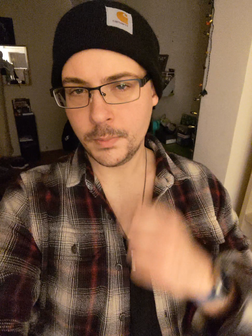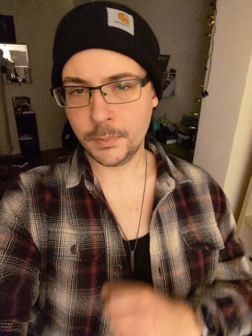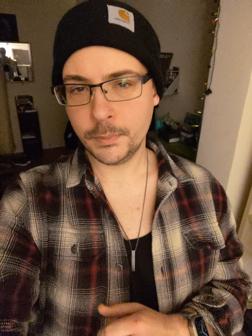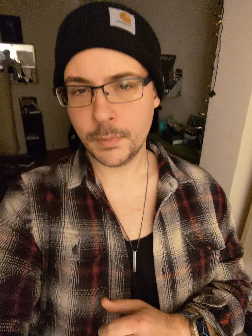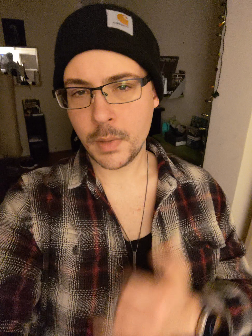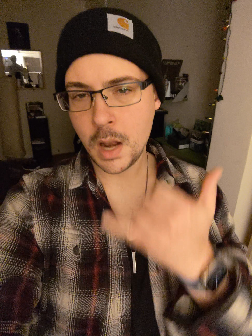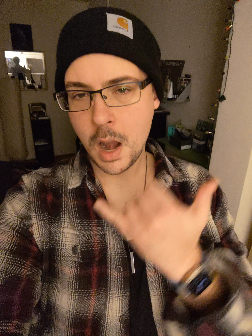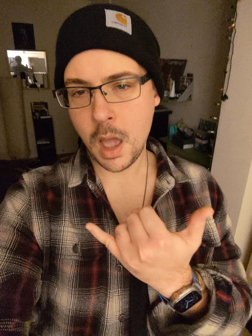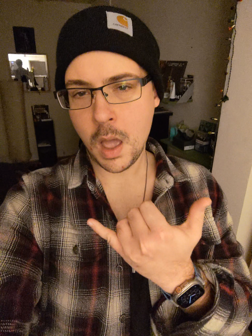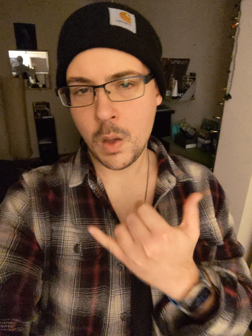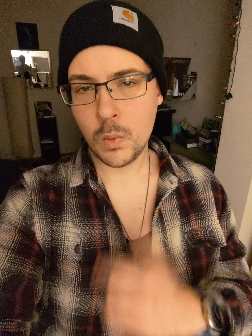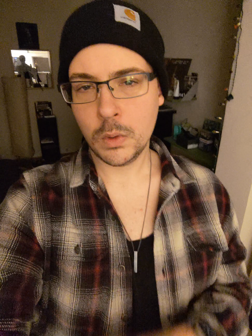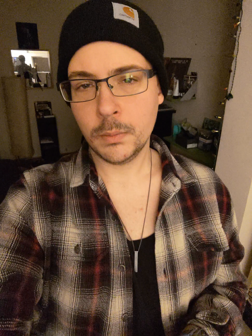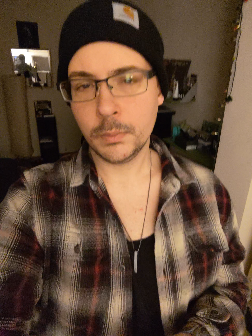now